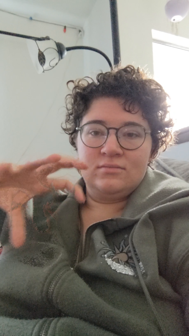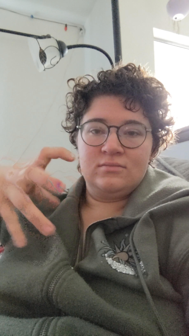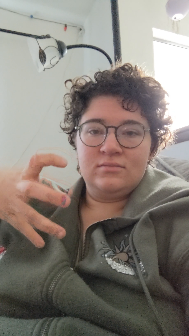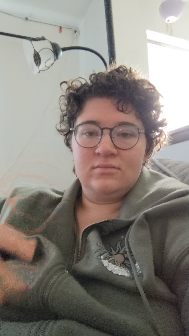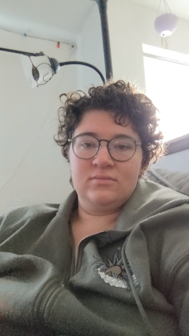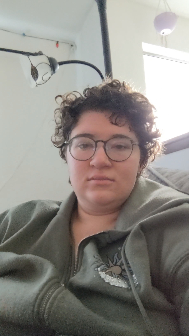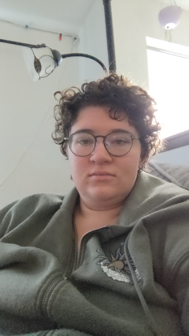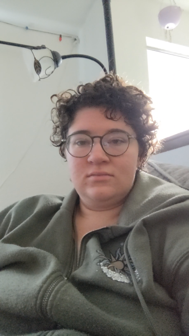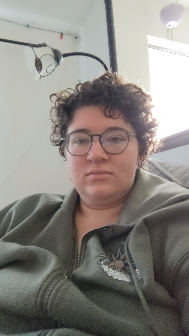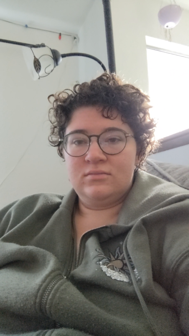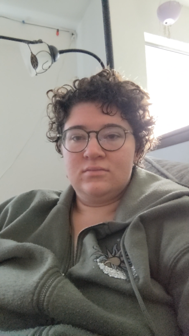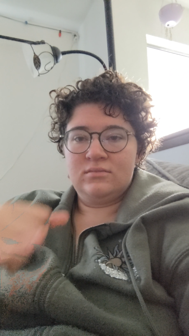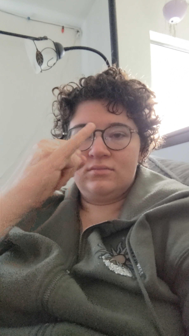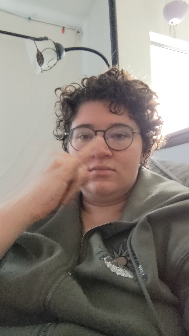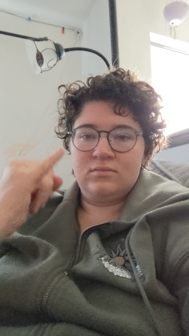draw